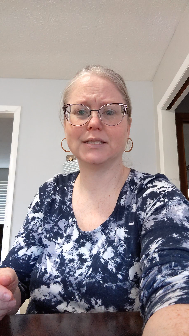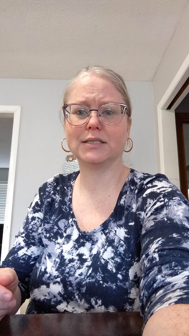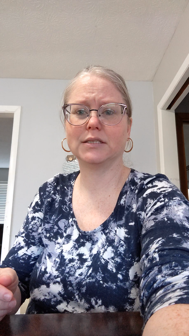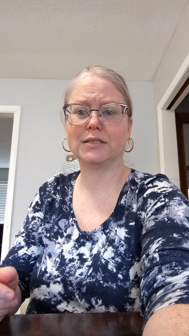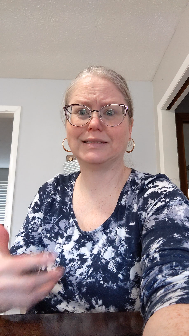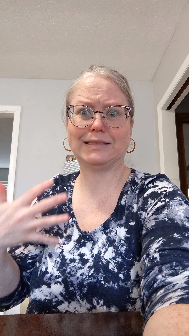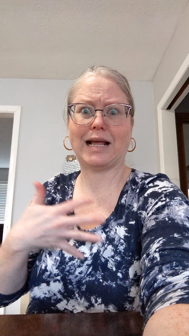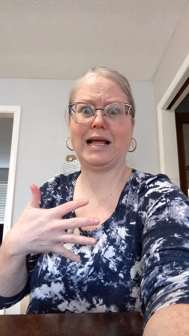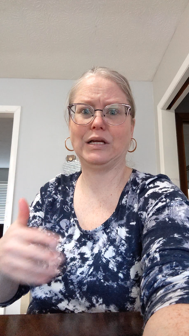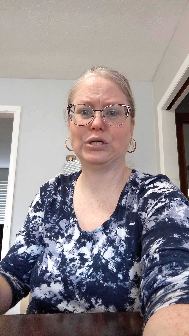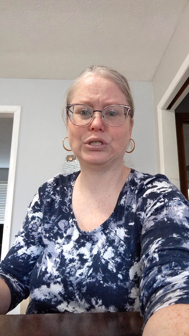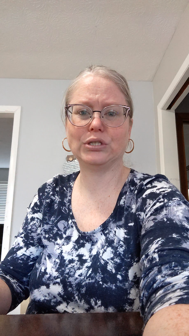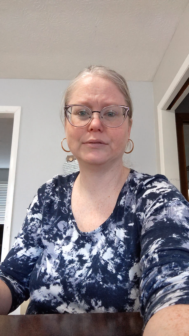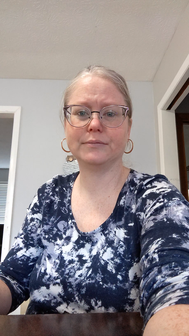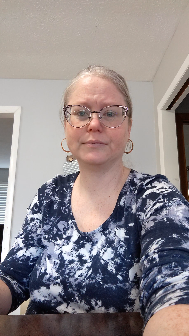scared